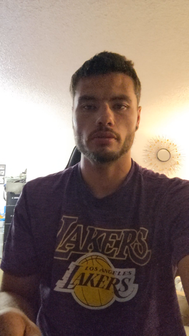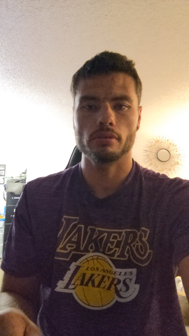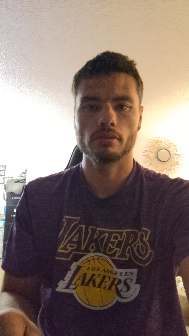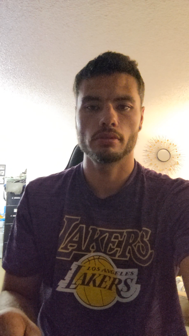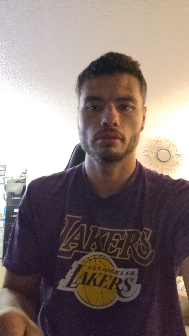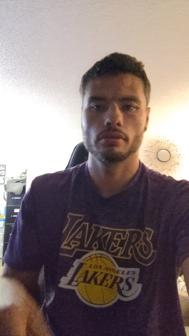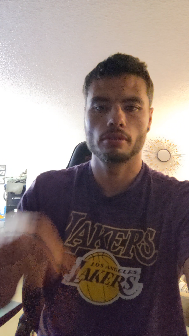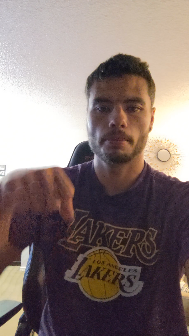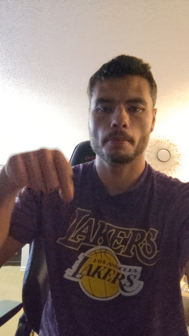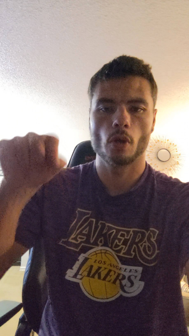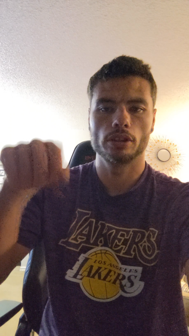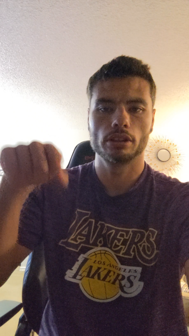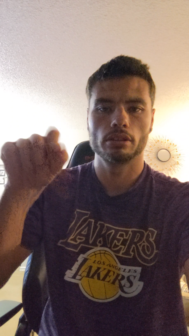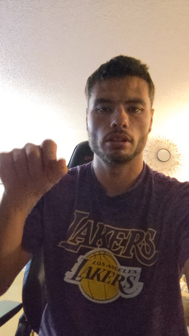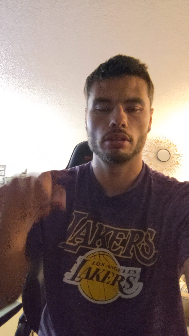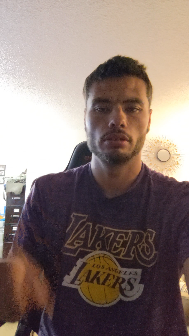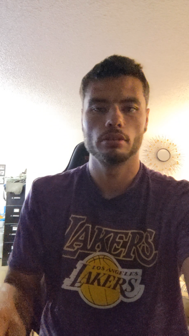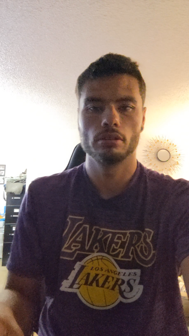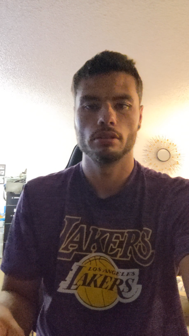motorcycle